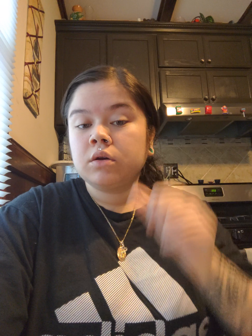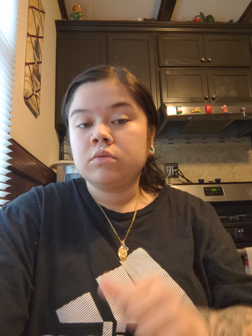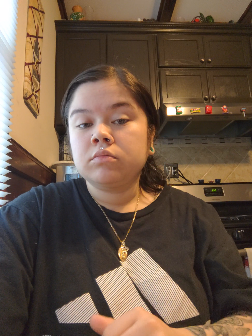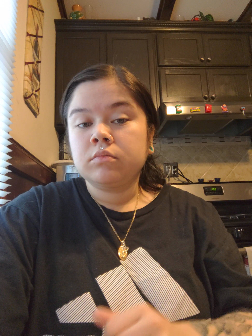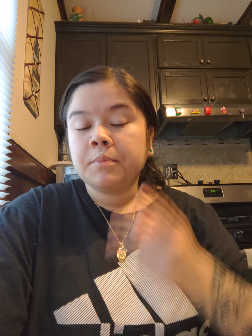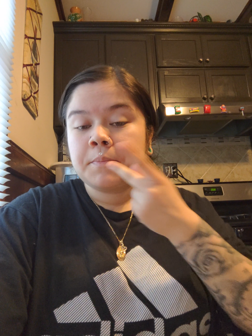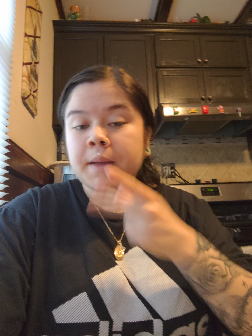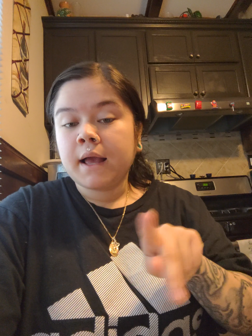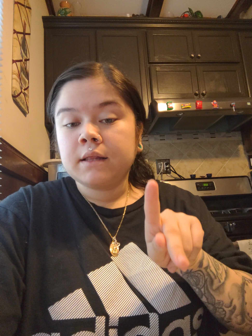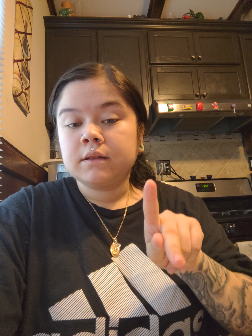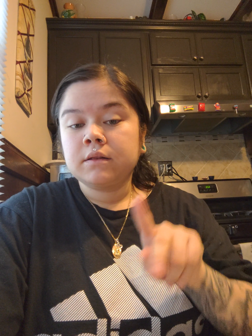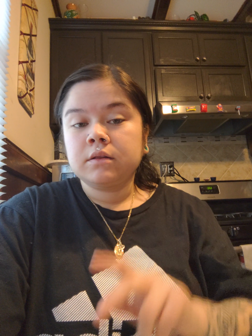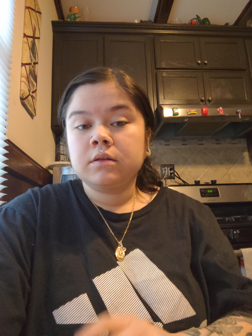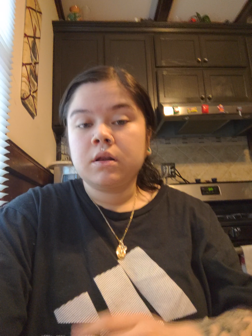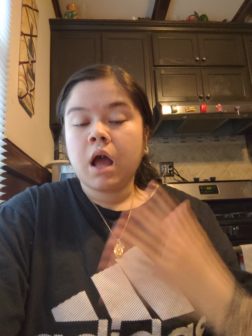pen